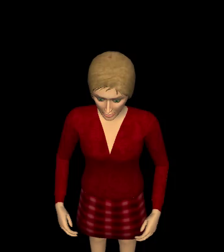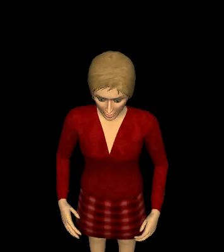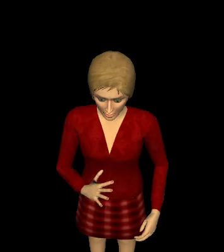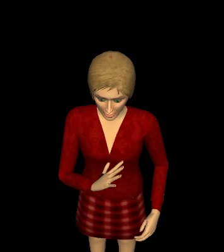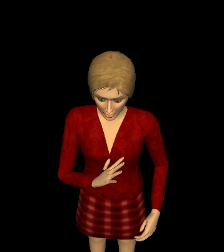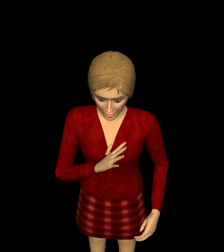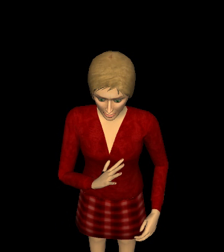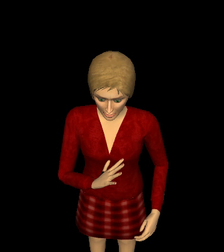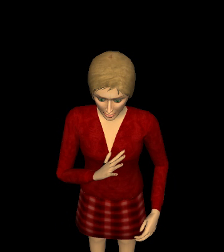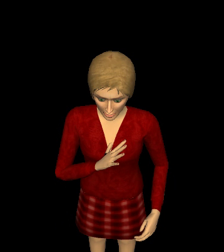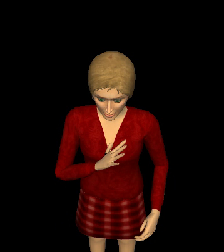يمتلك